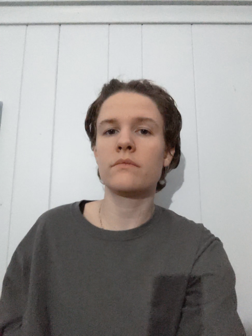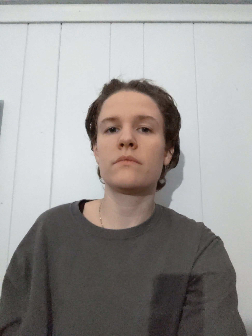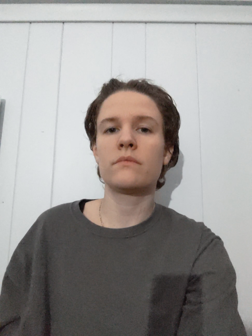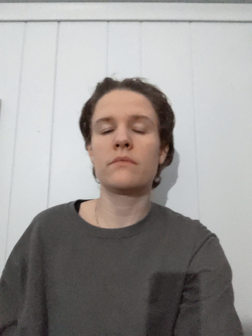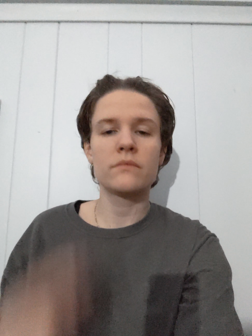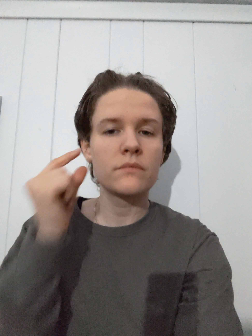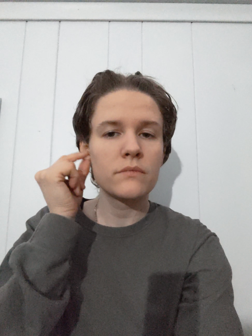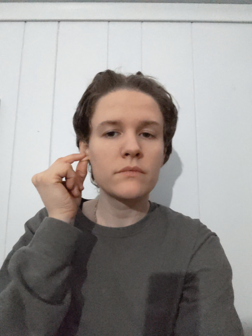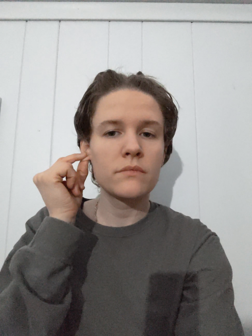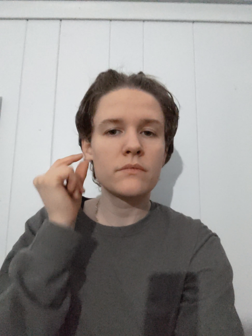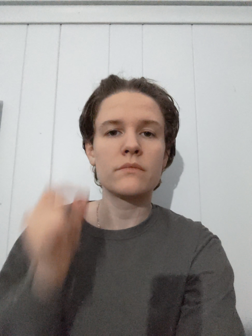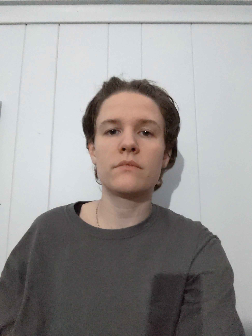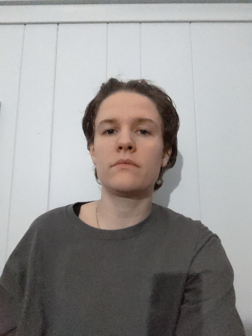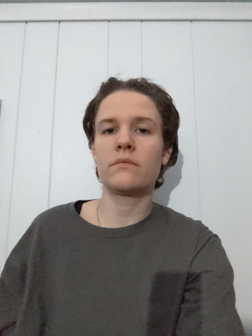ear